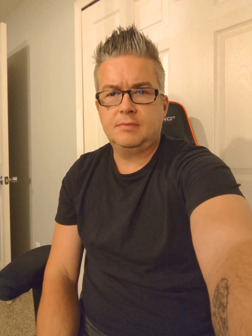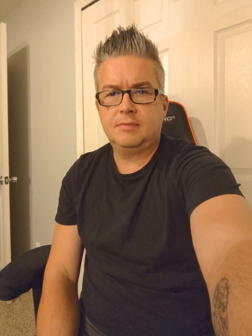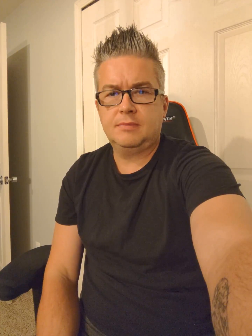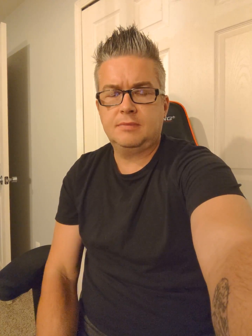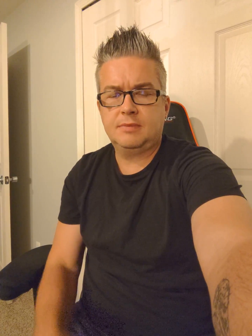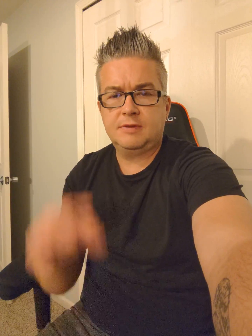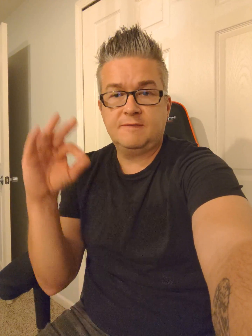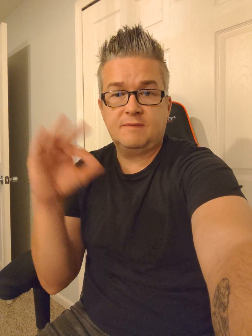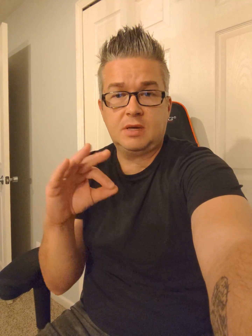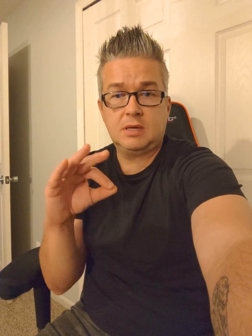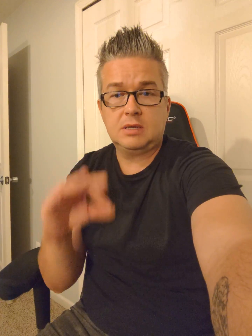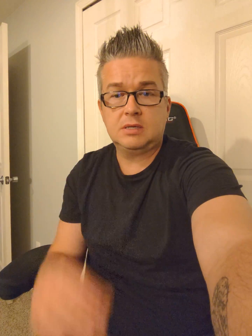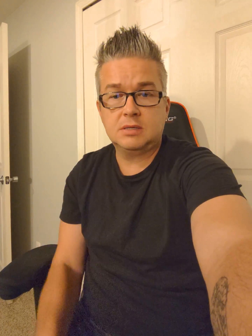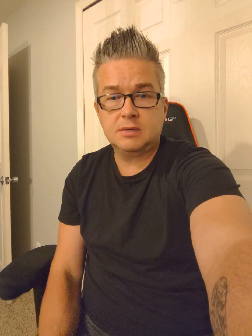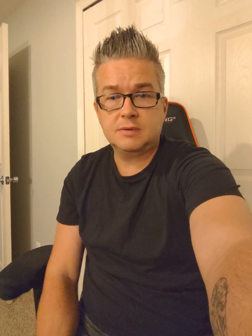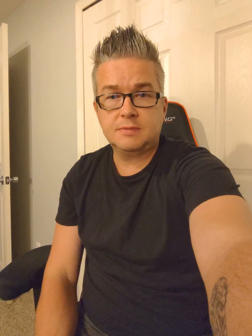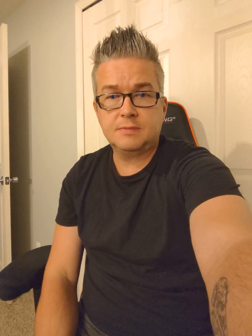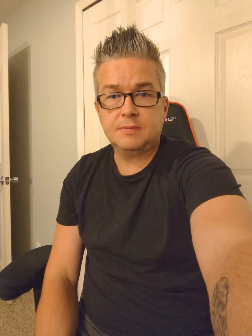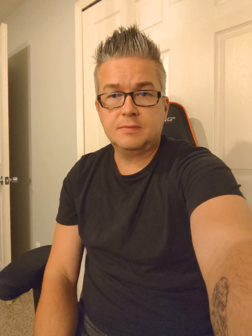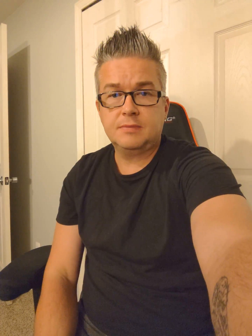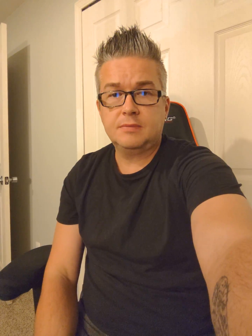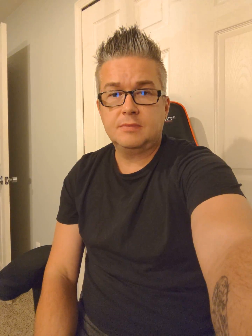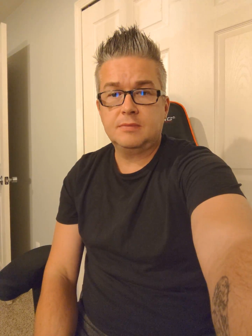fit